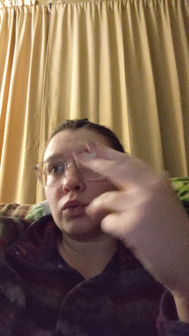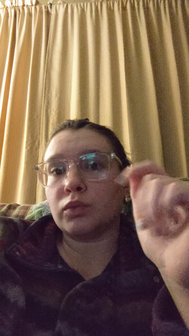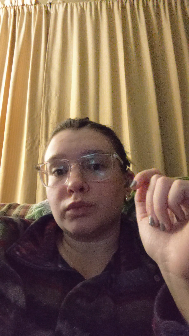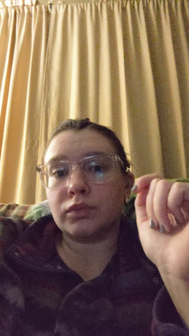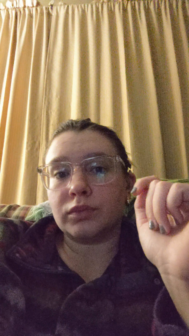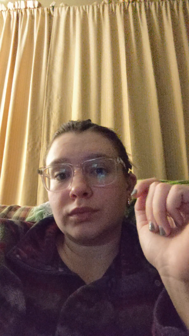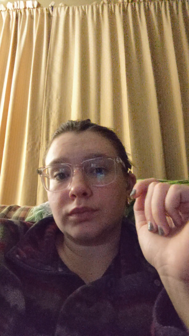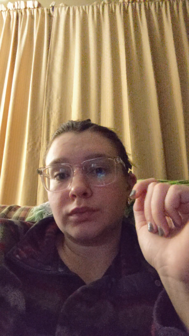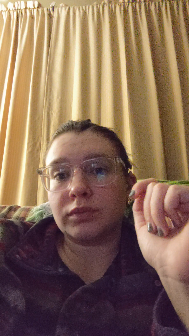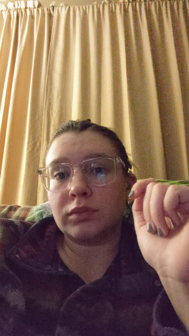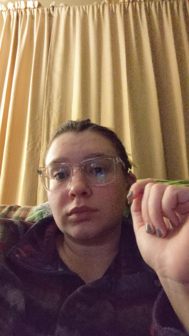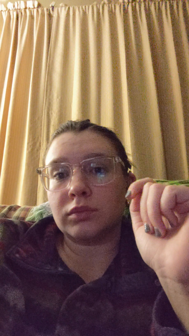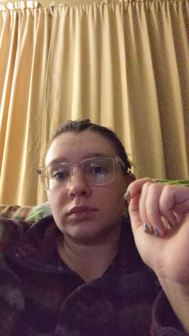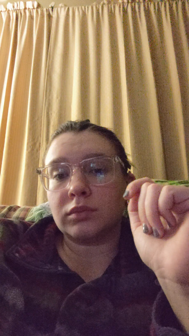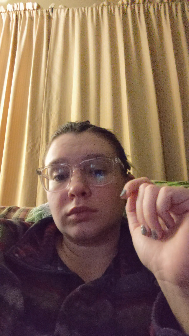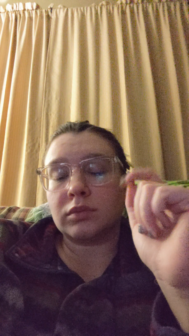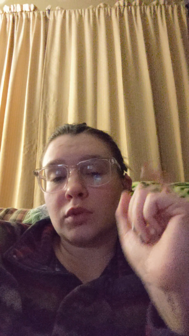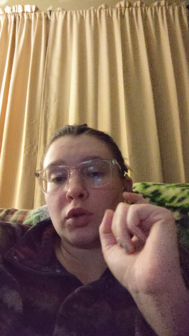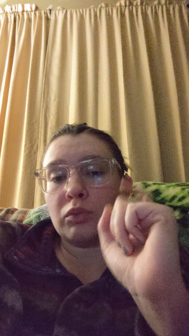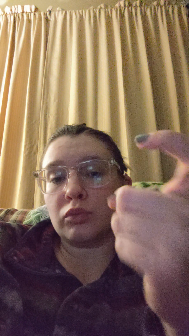present